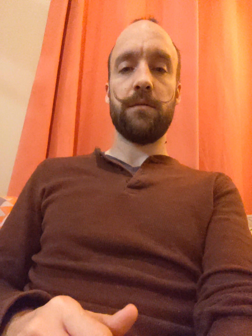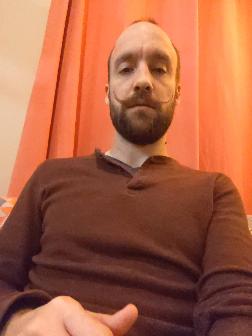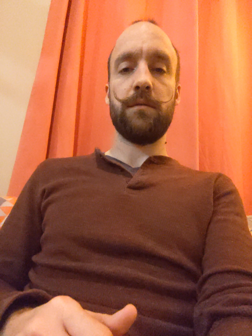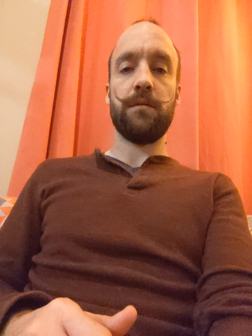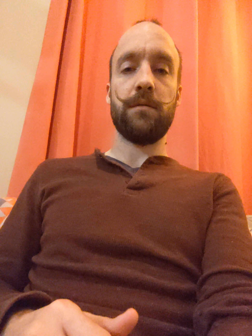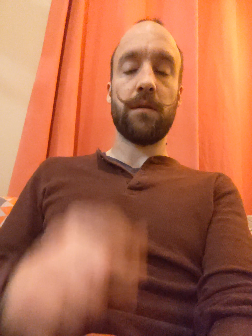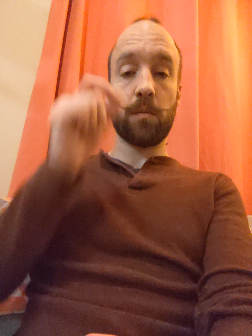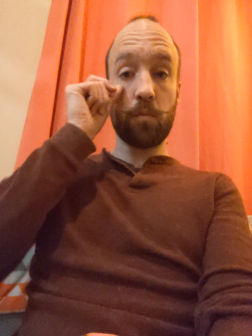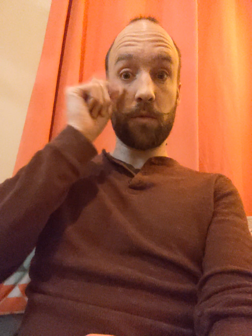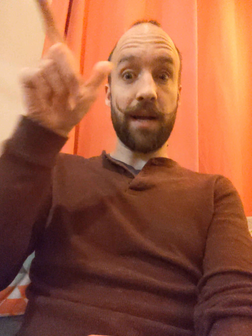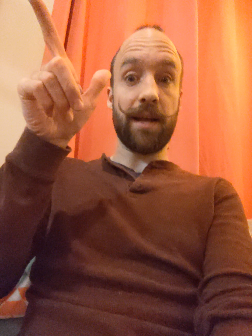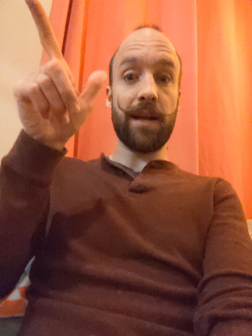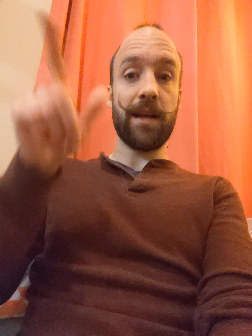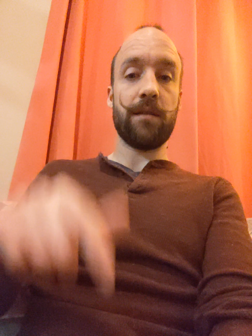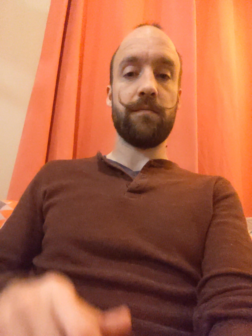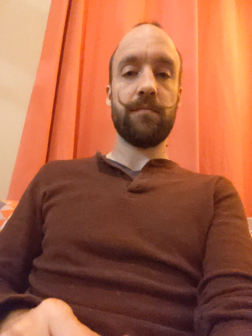awake